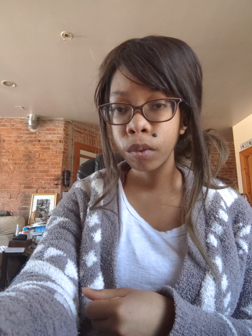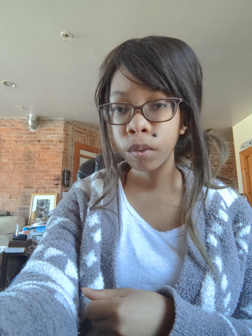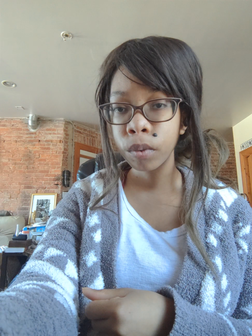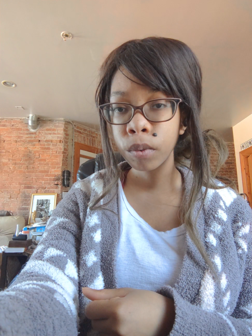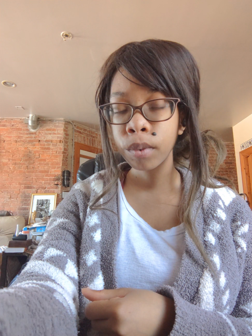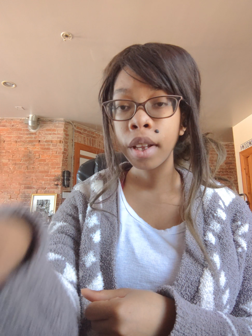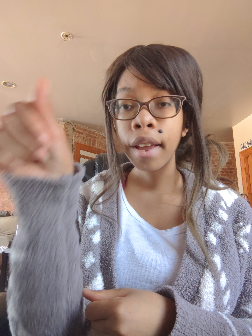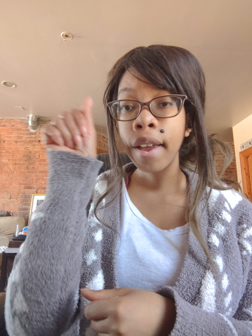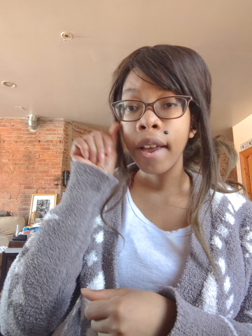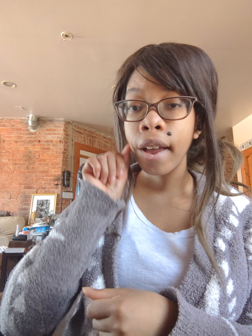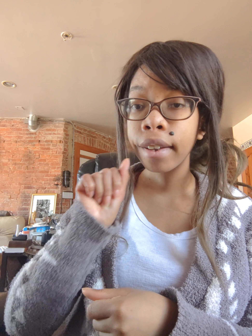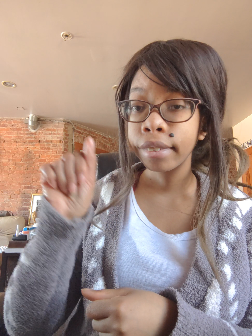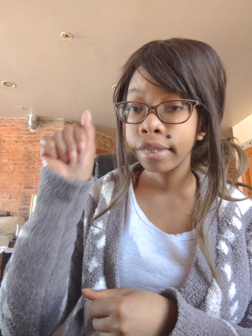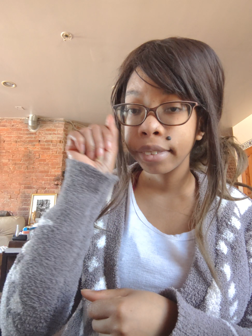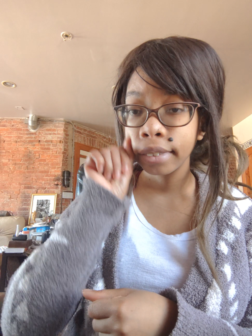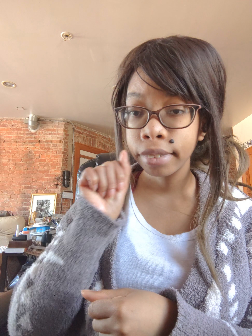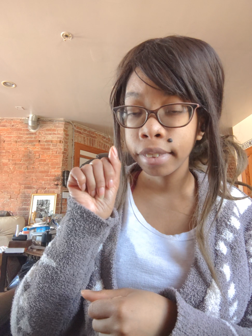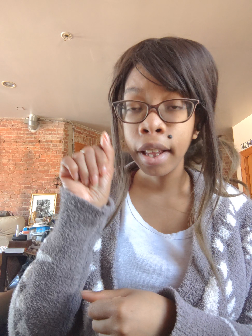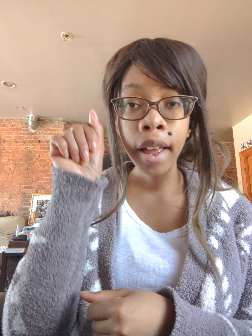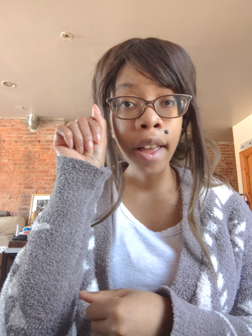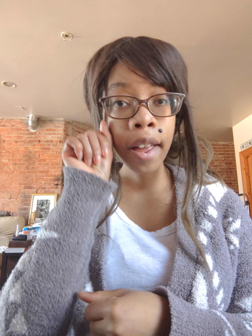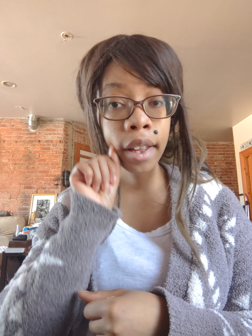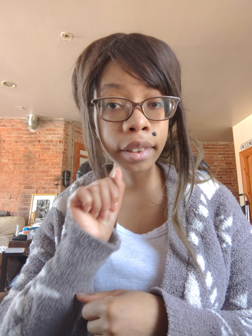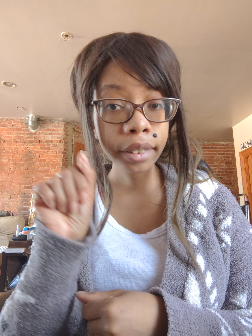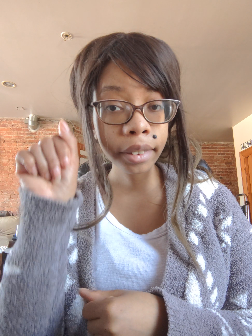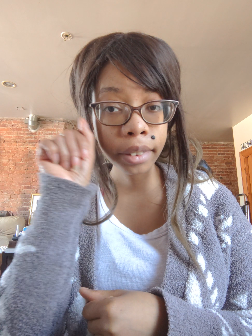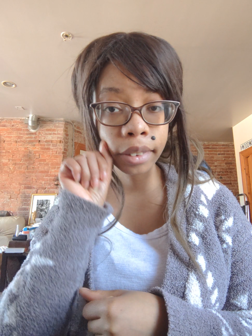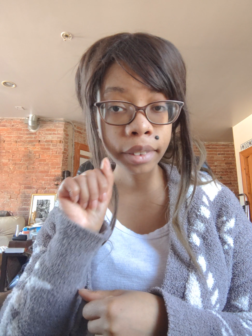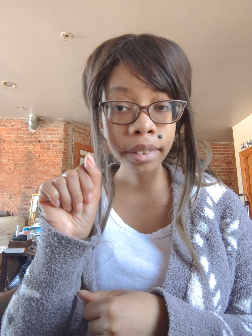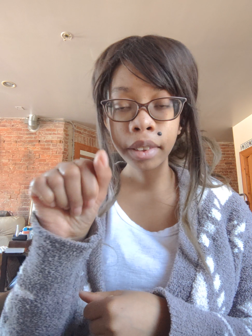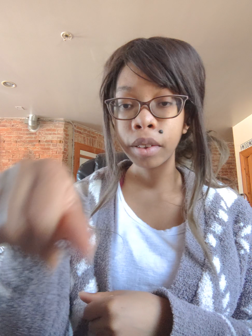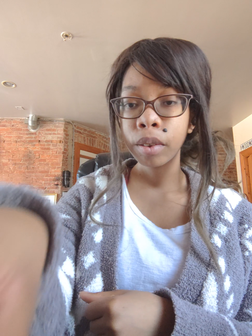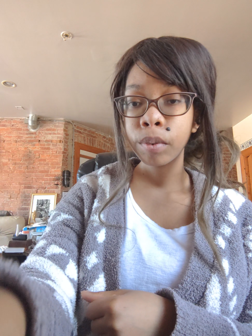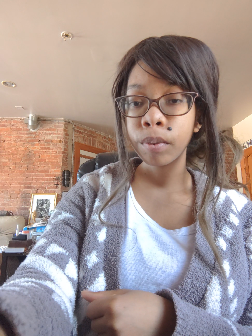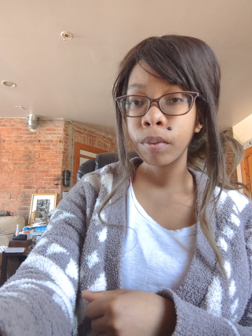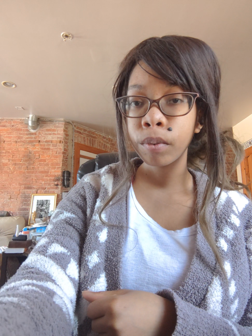aunt